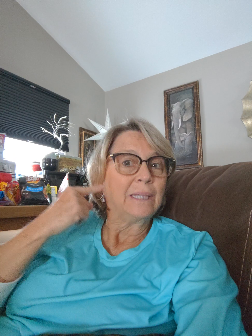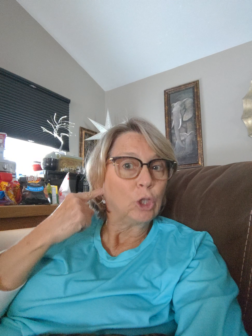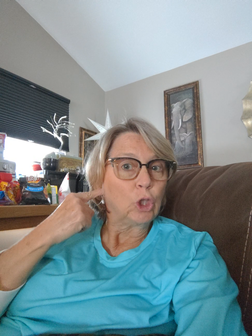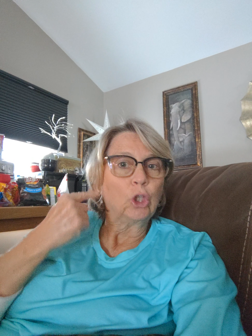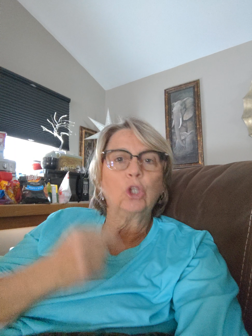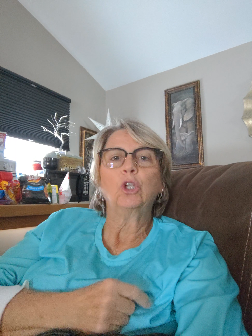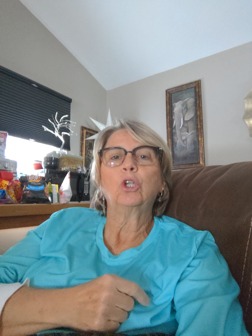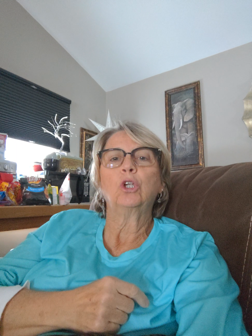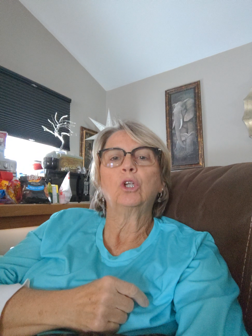hear